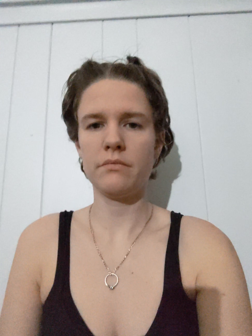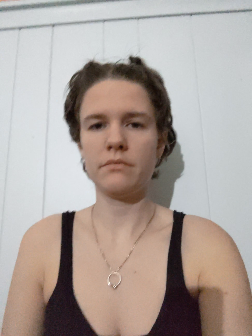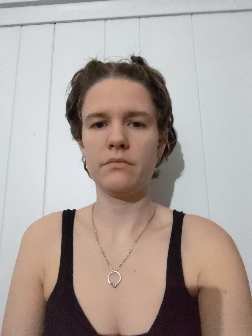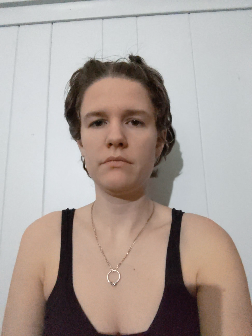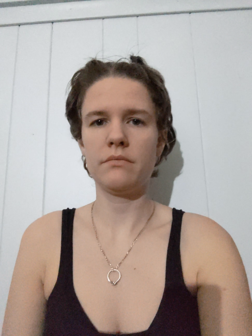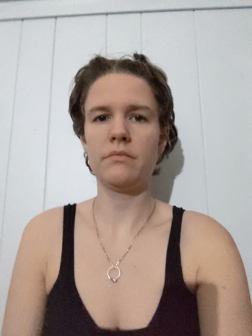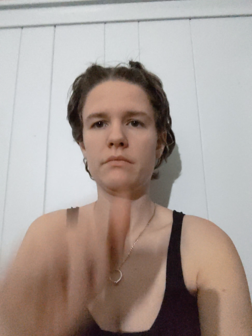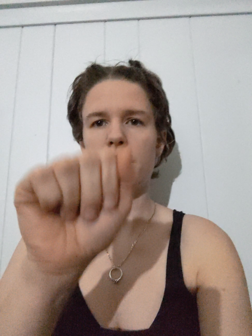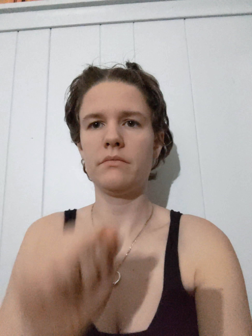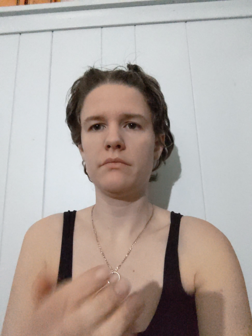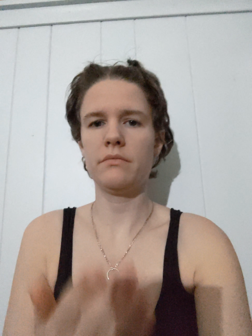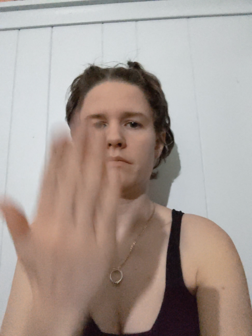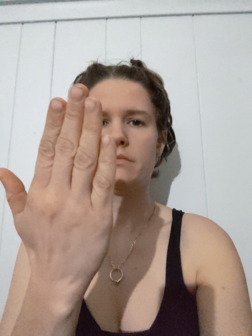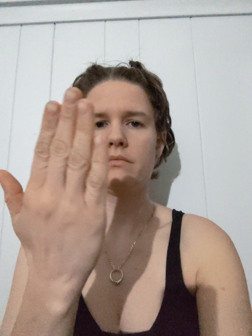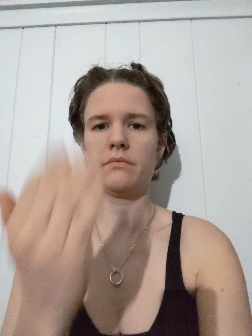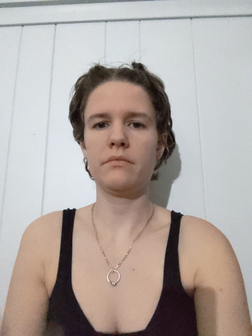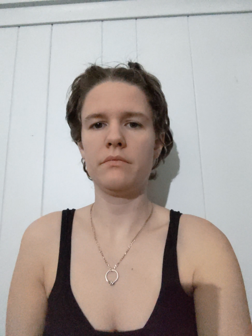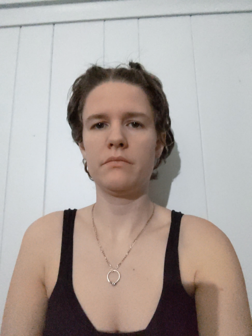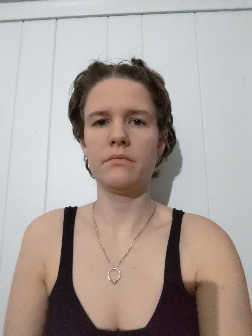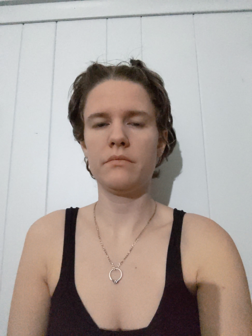mitten